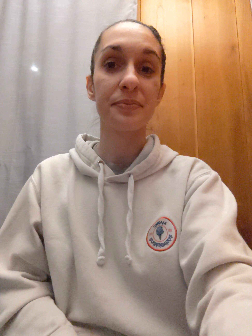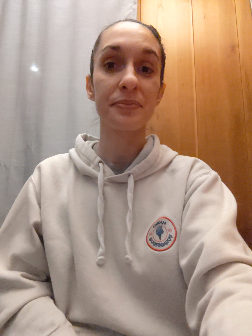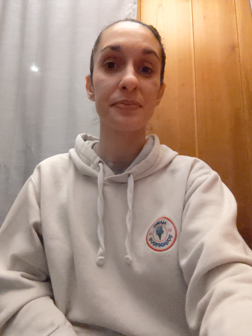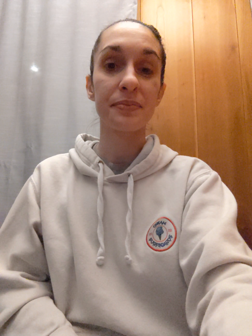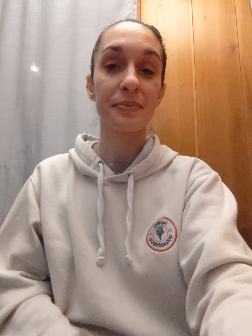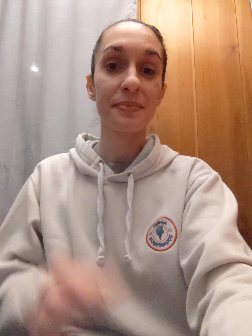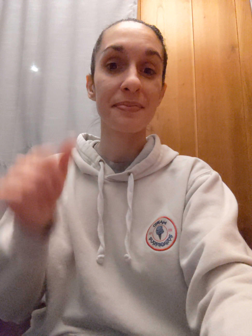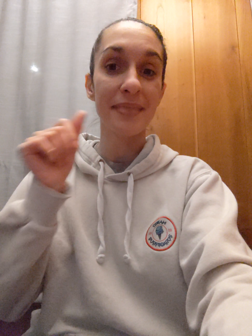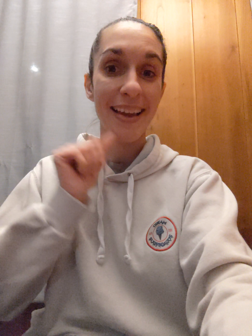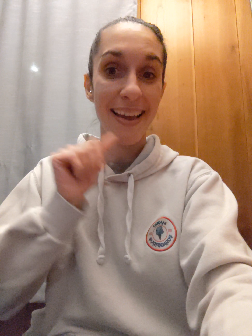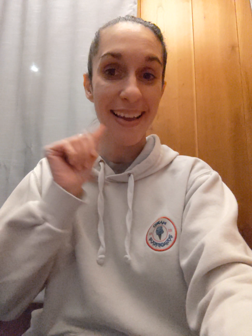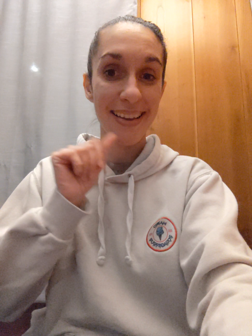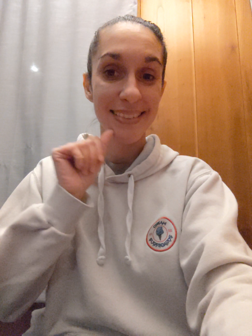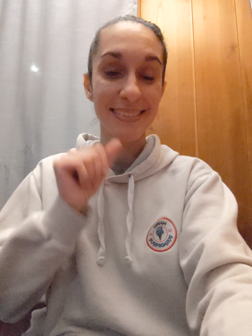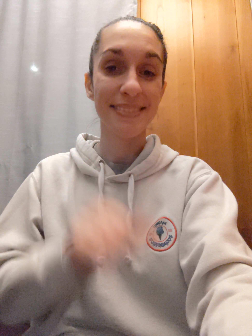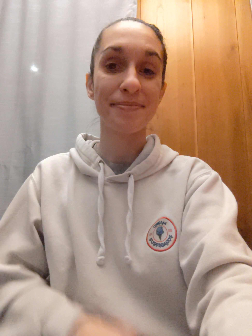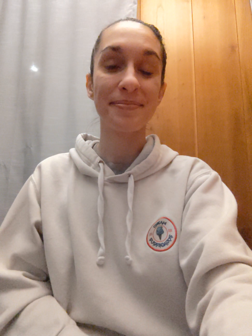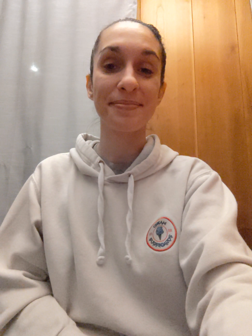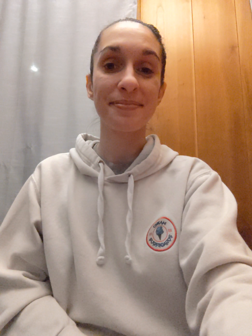aunt